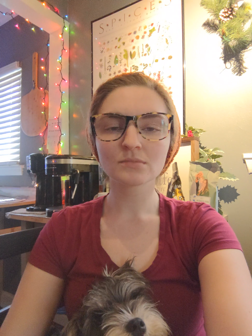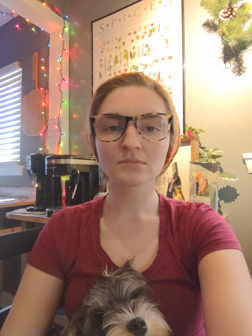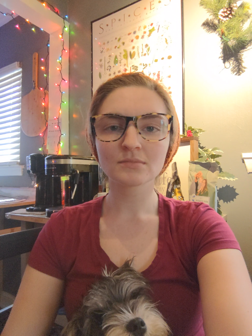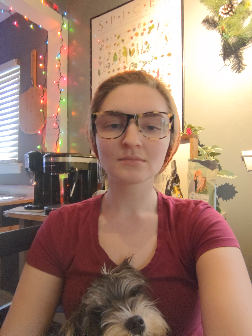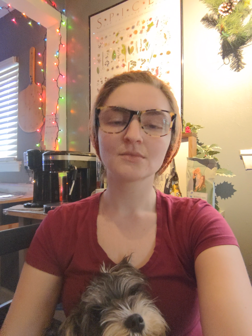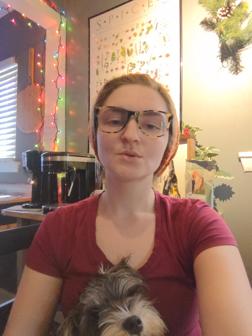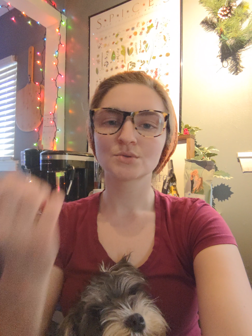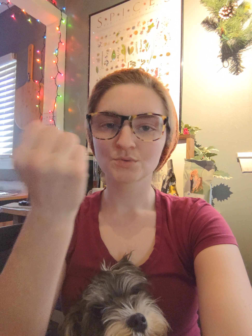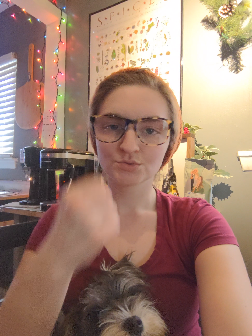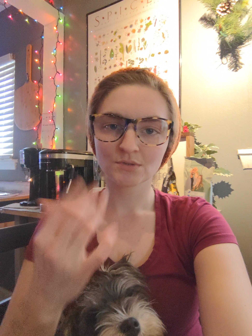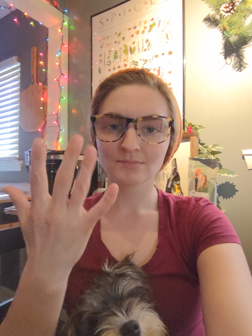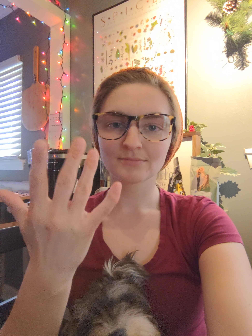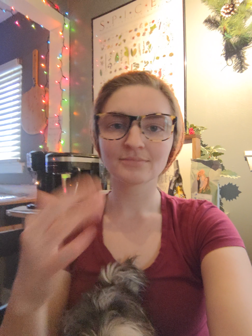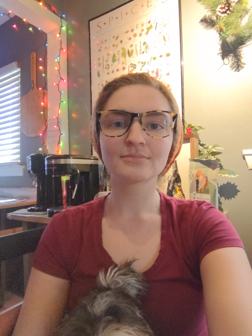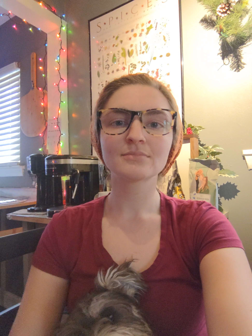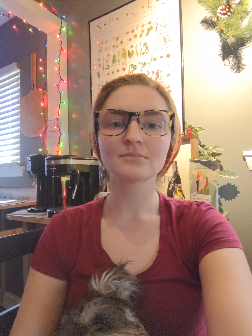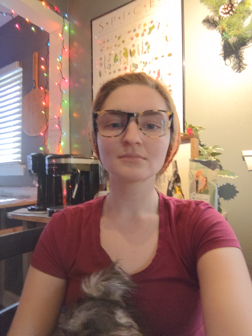mitten